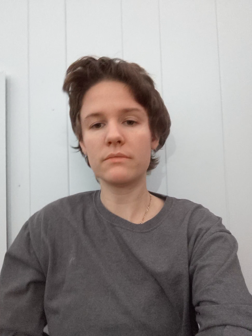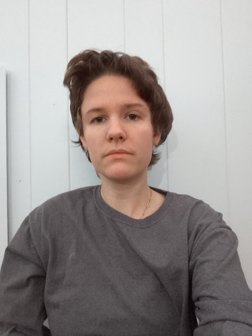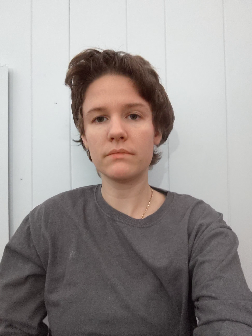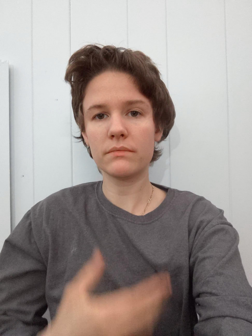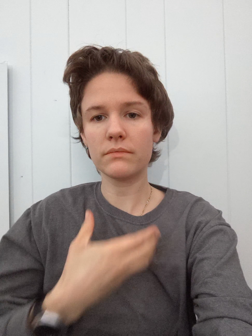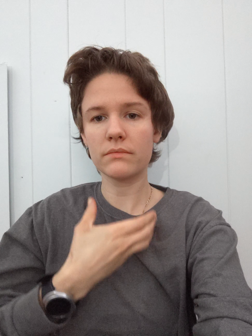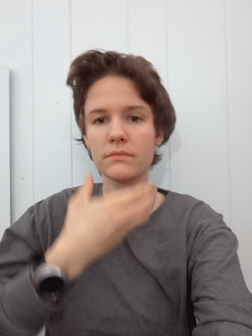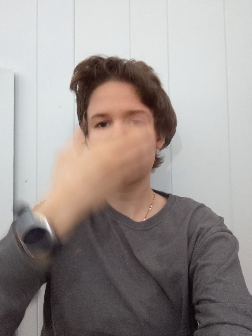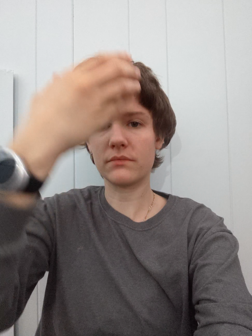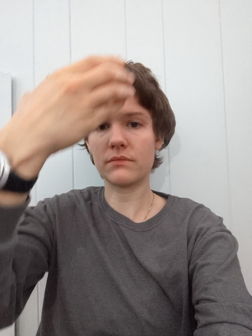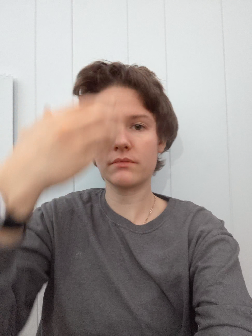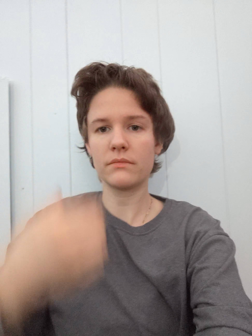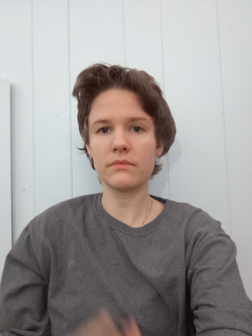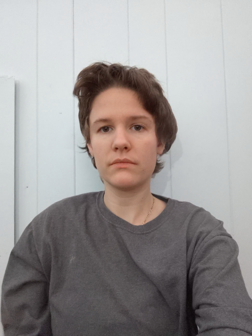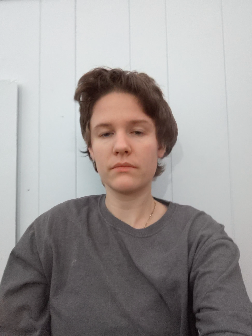giraffe